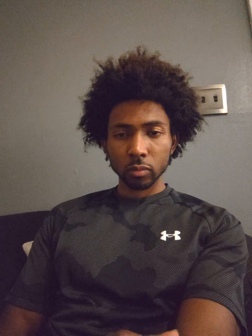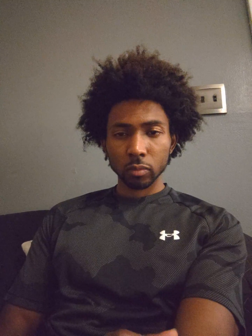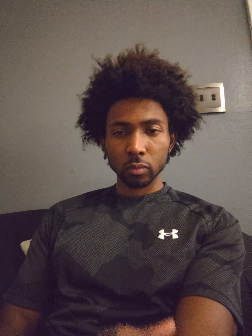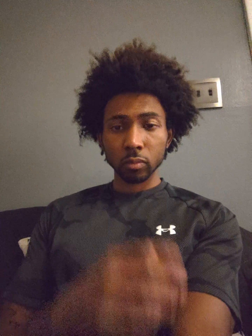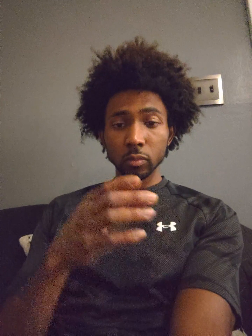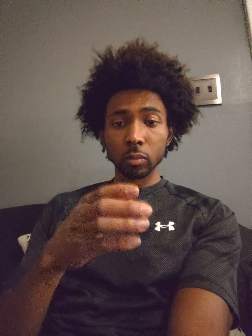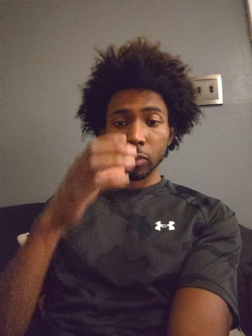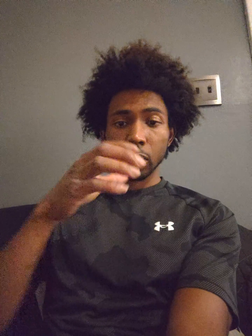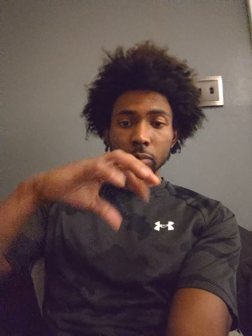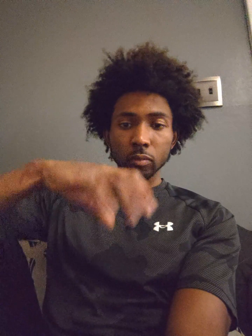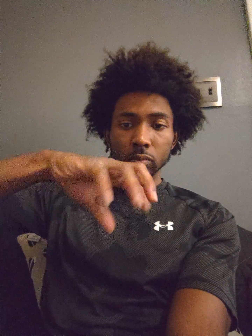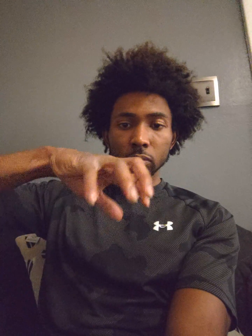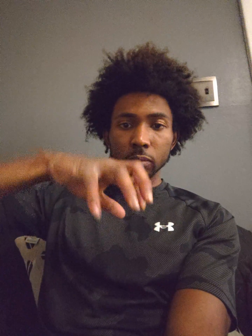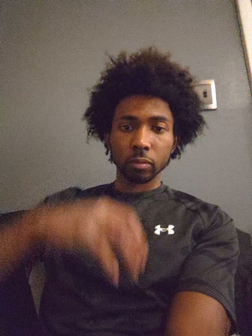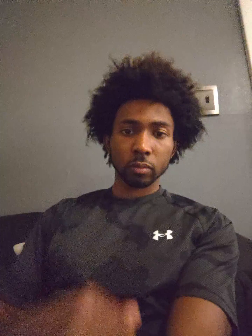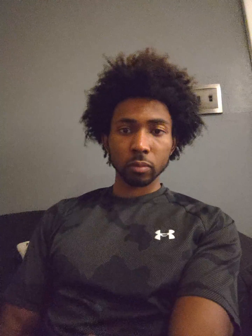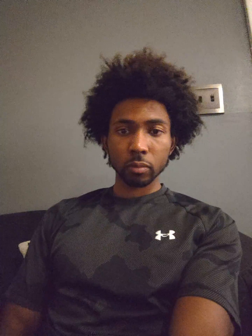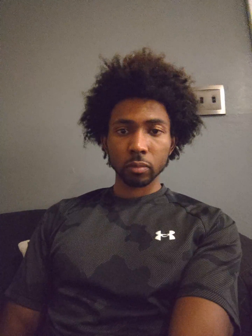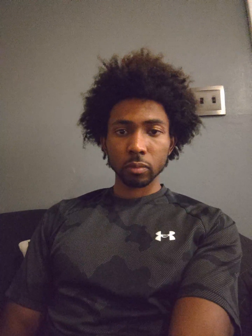jar